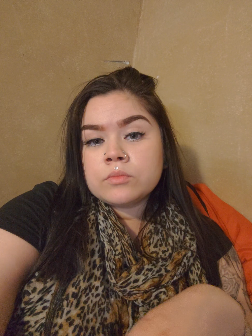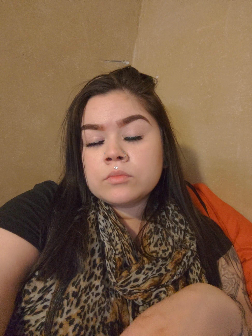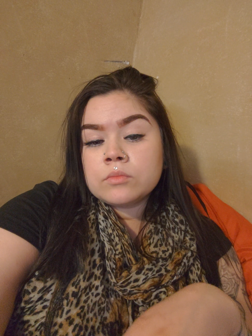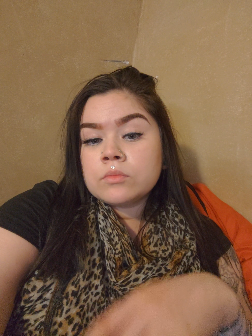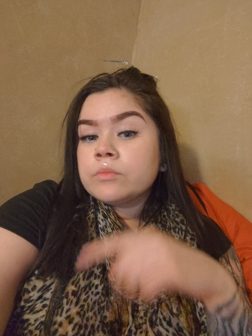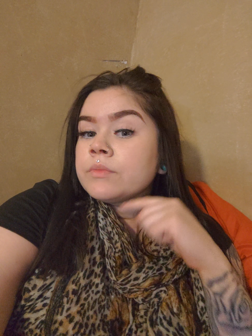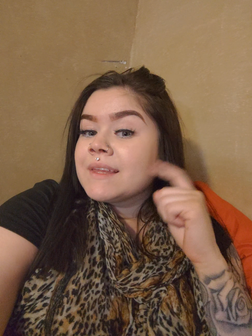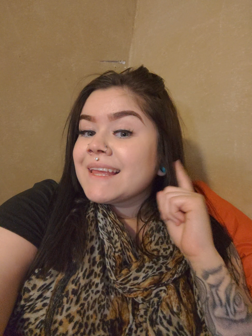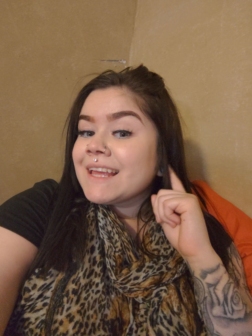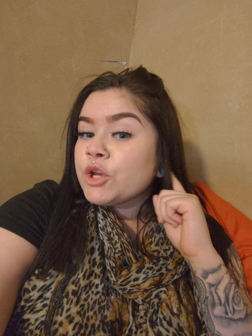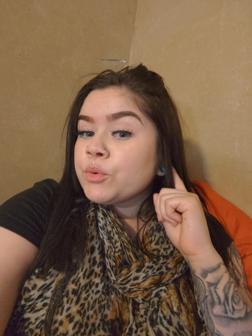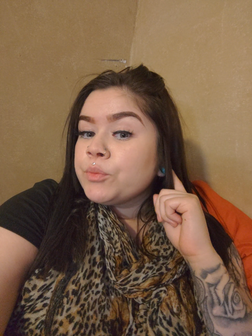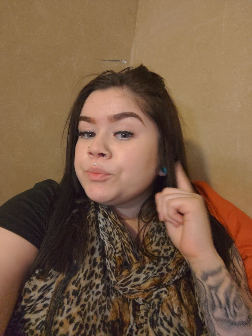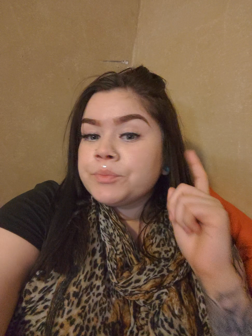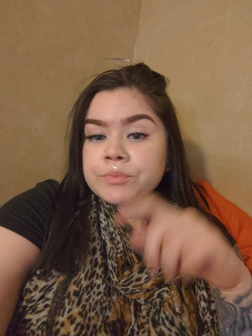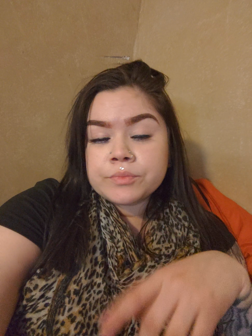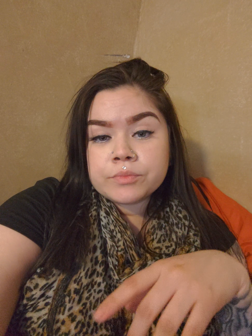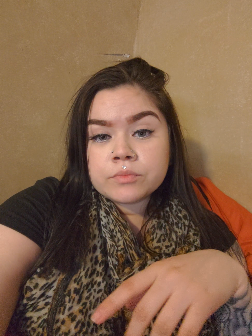ear